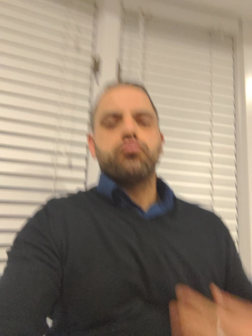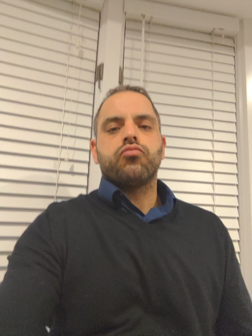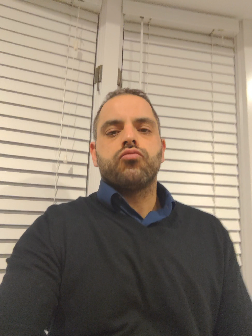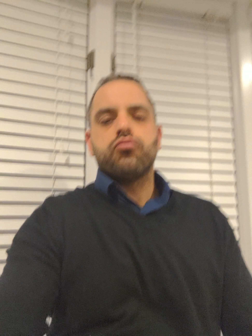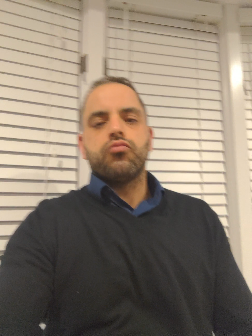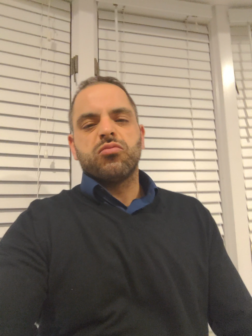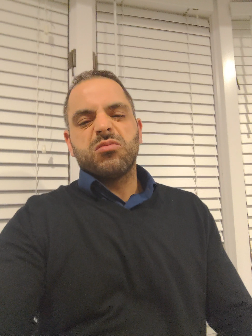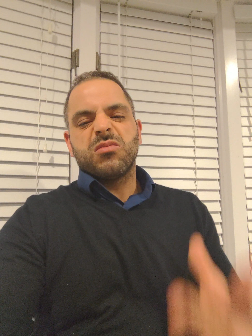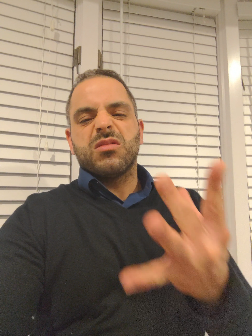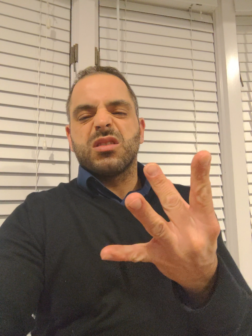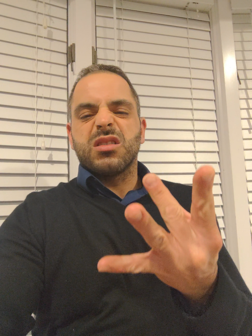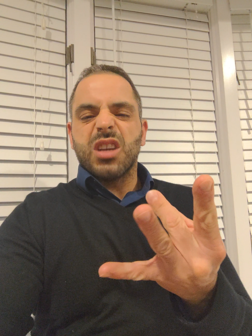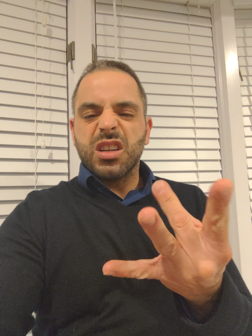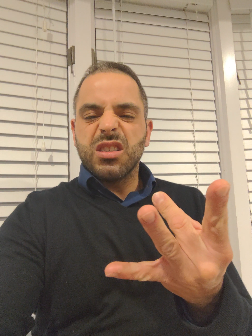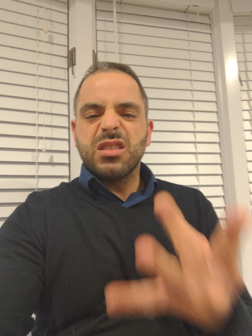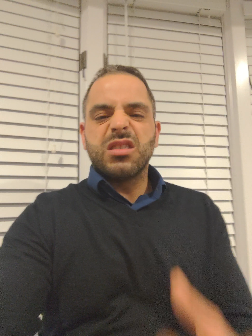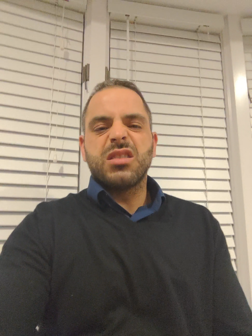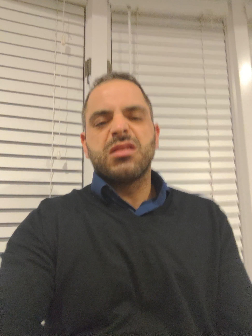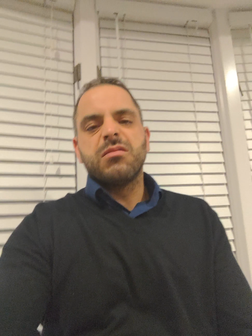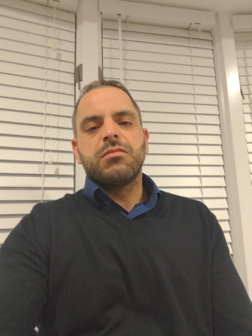sticky